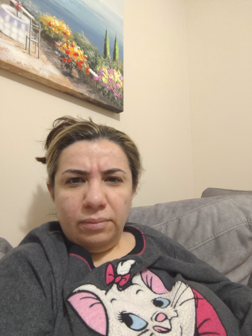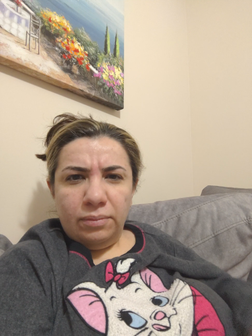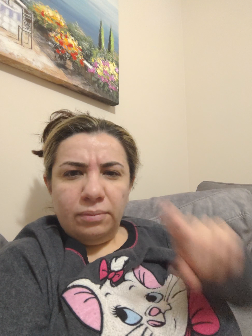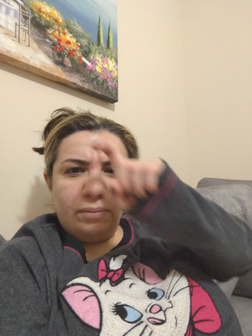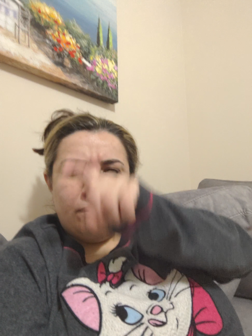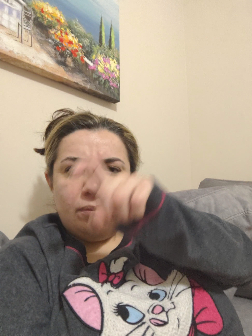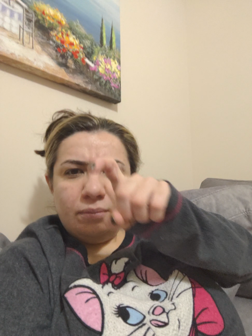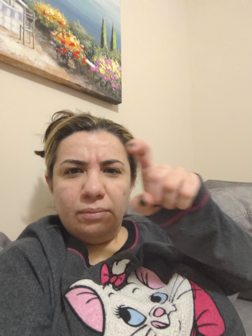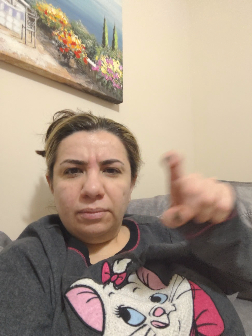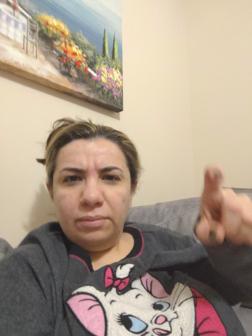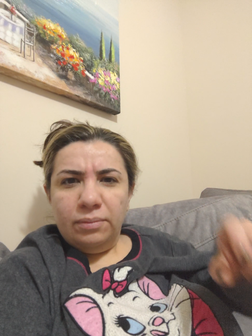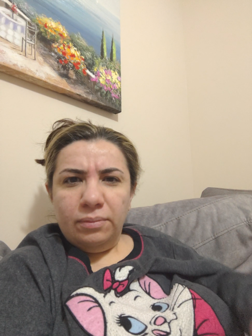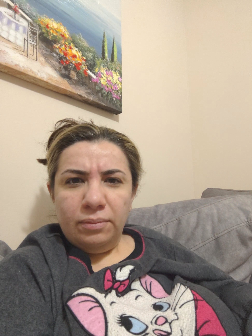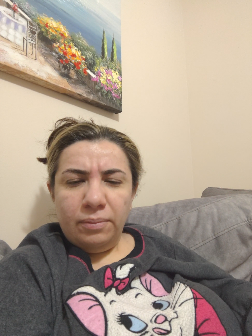closet